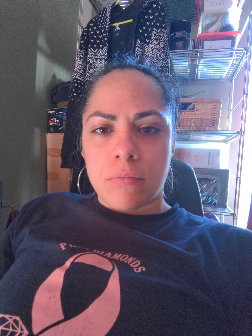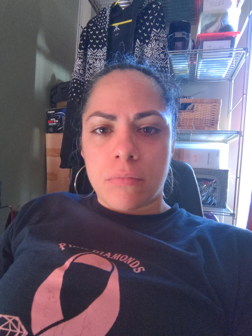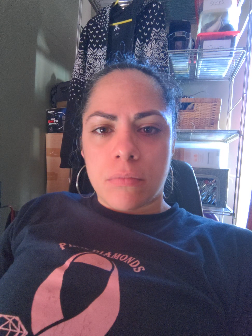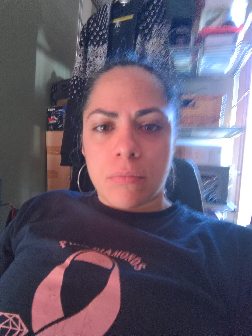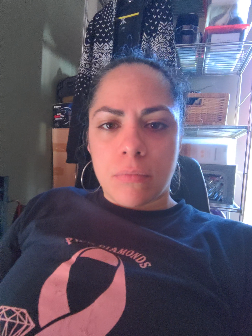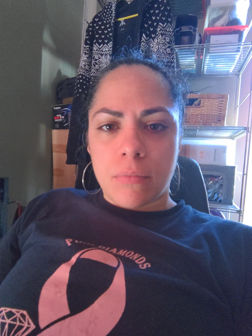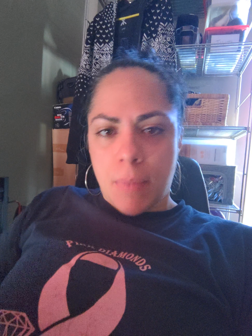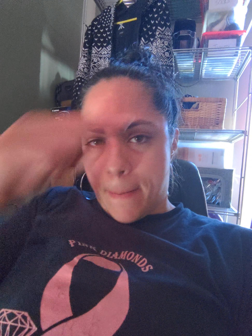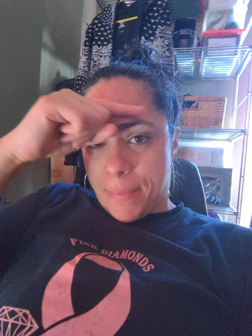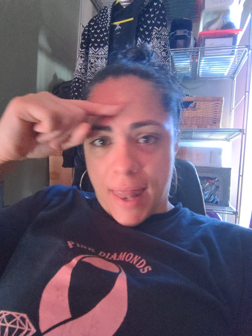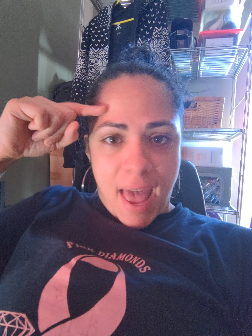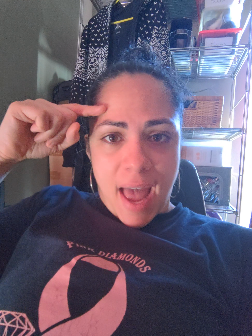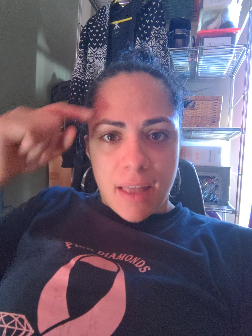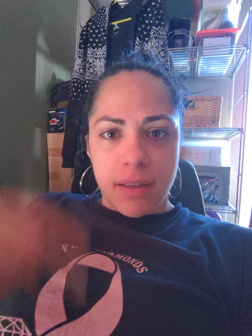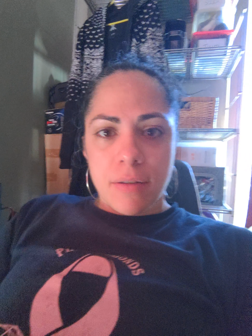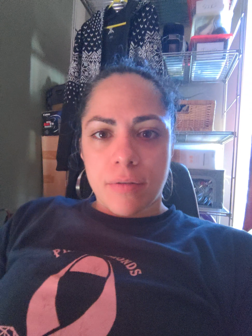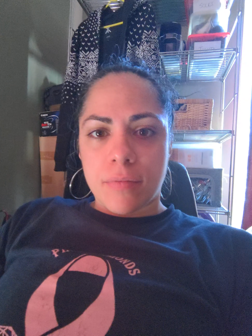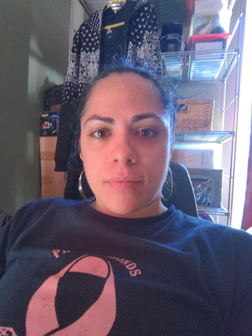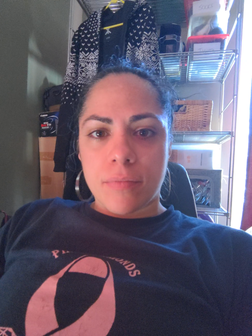black